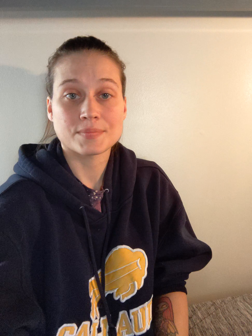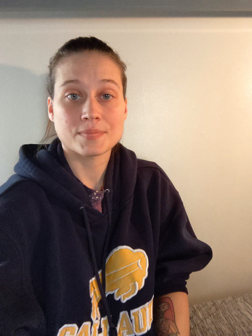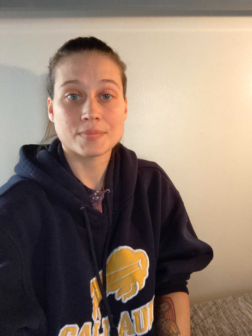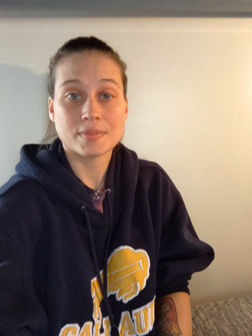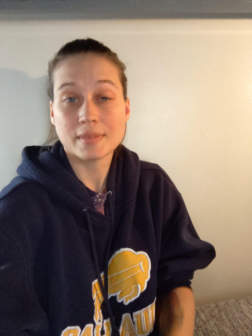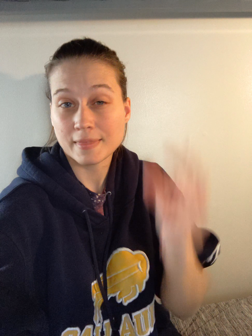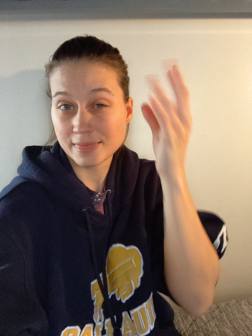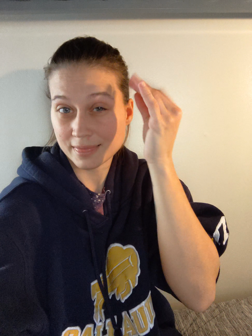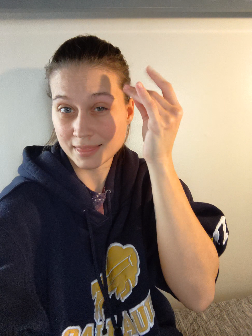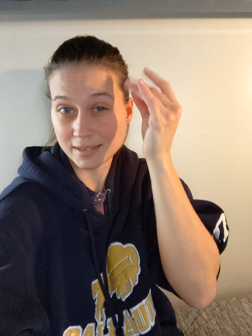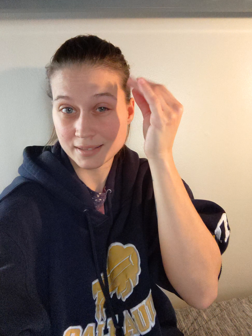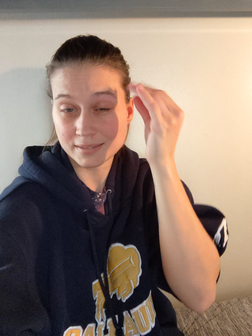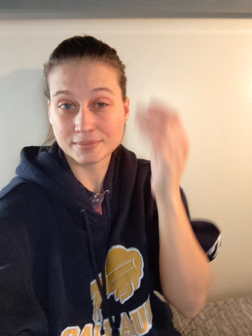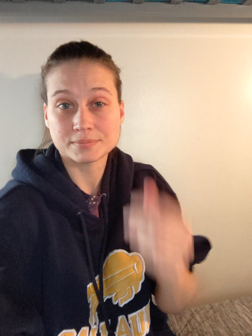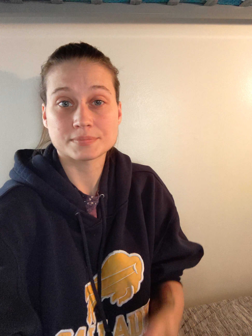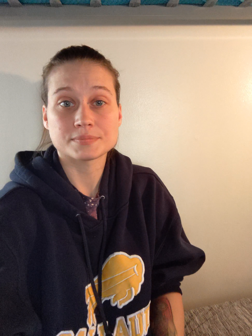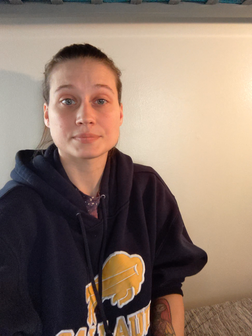think